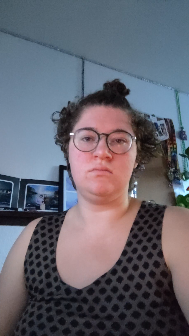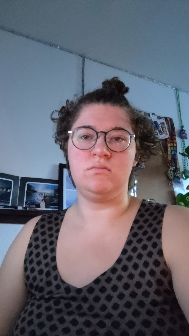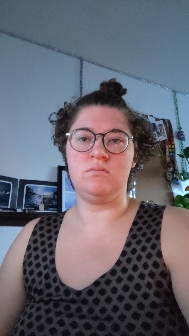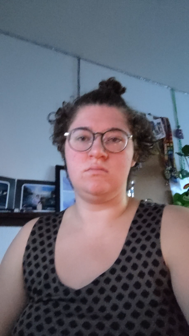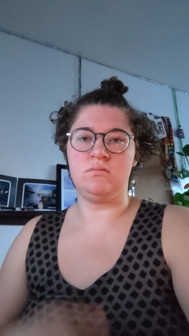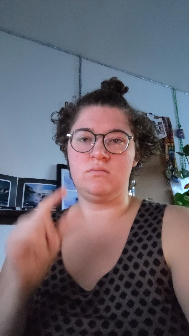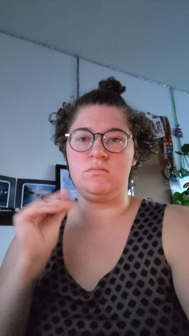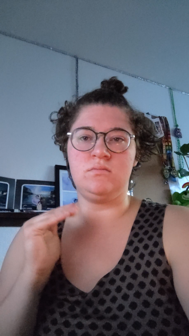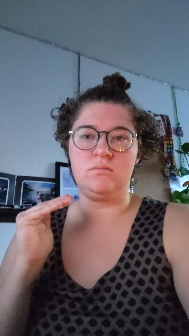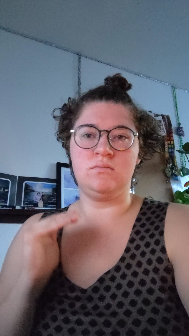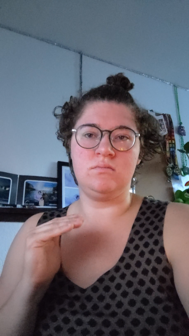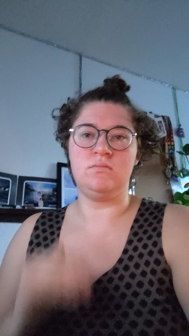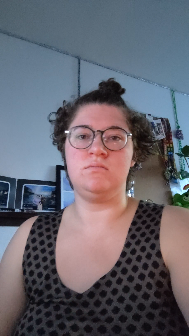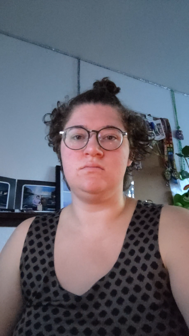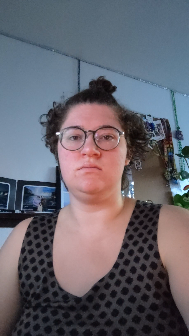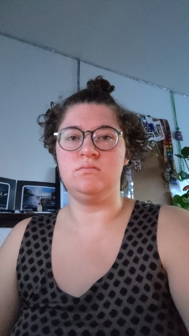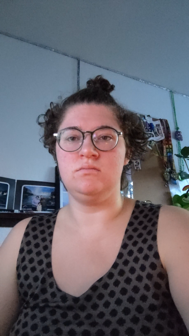little